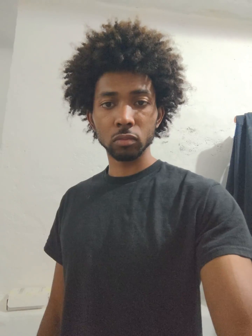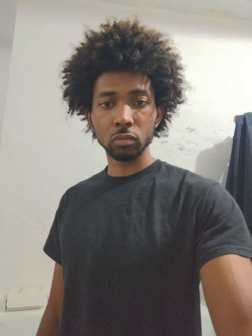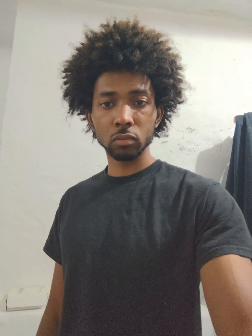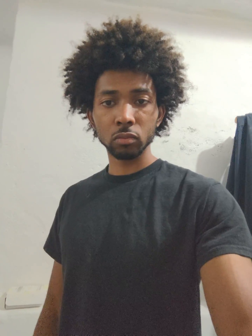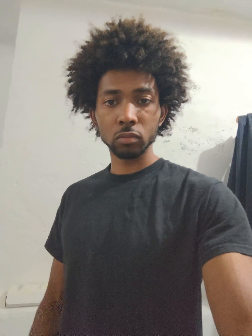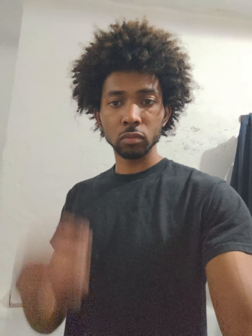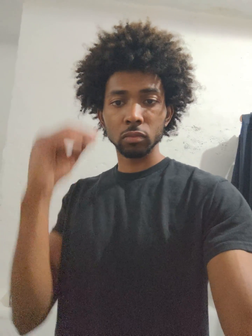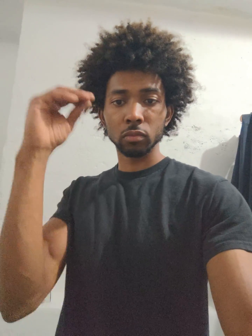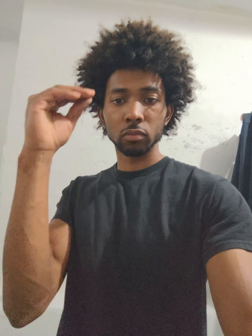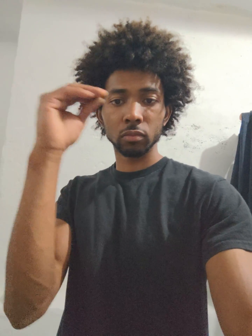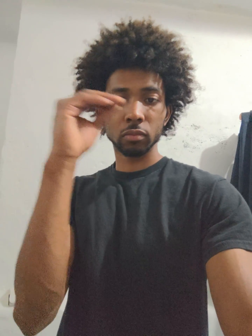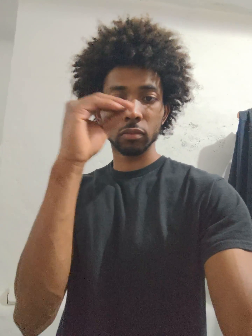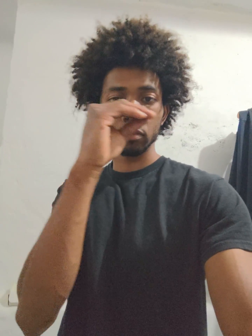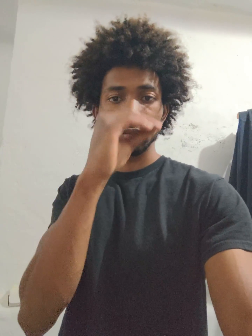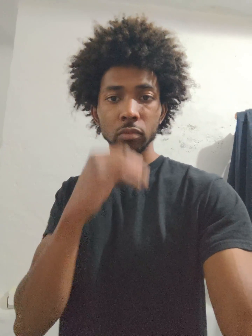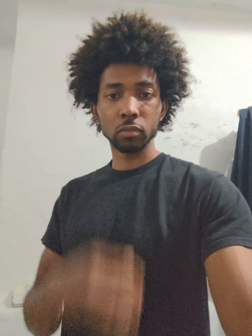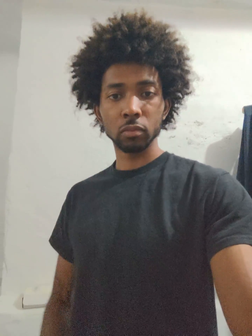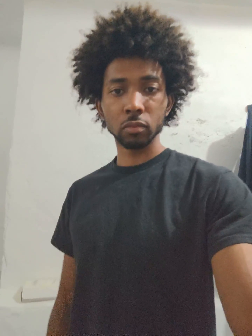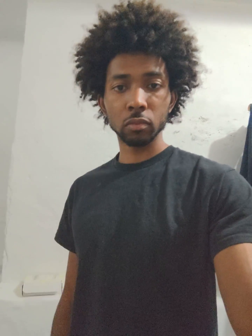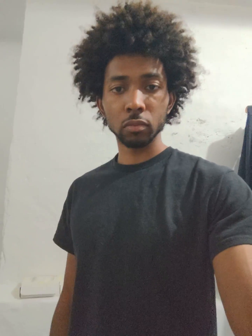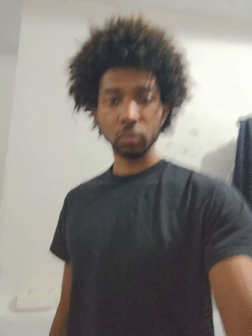dinosaur